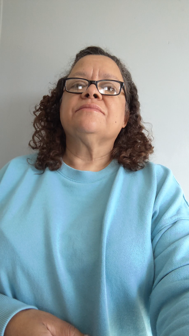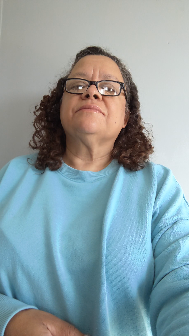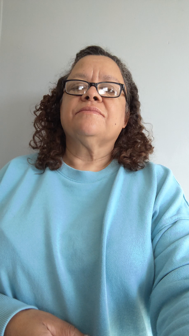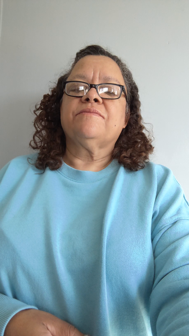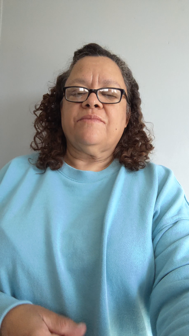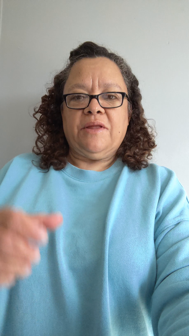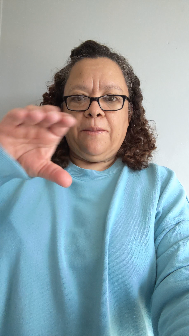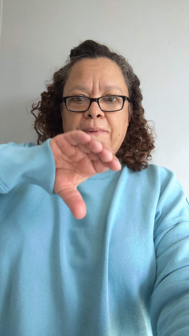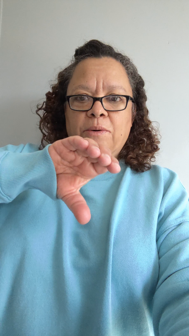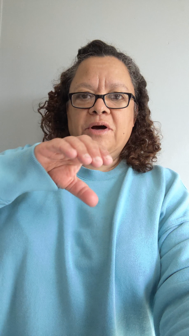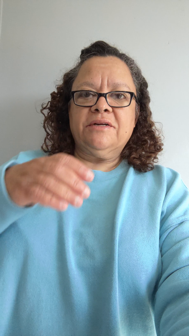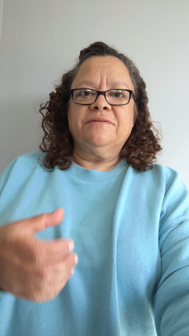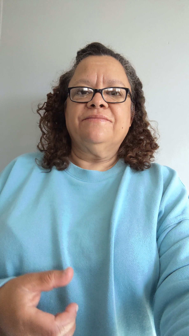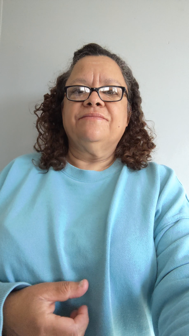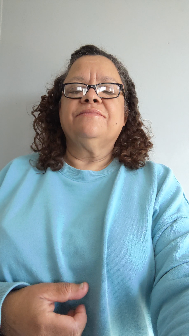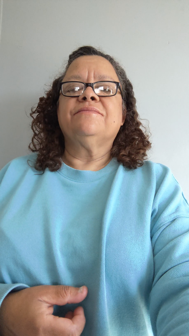pour